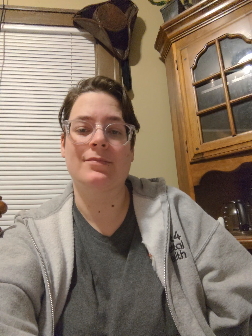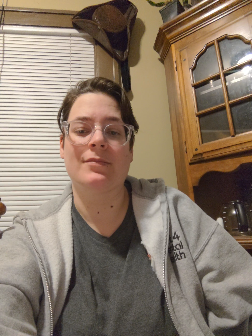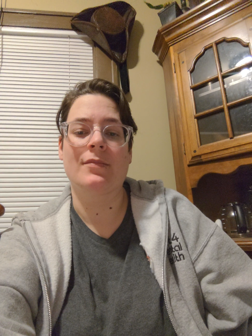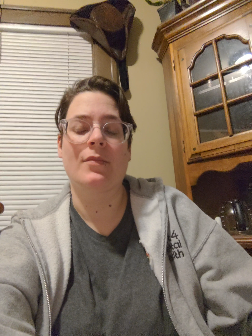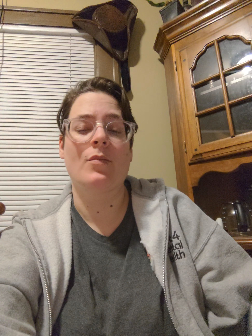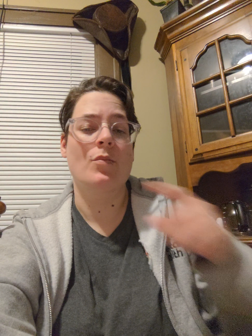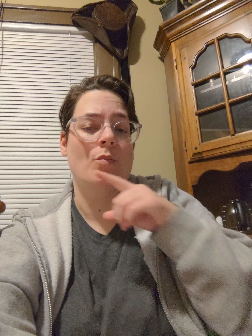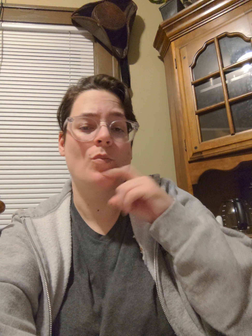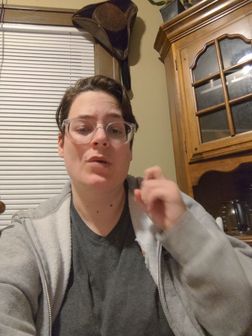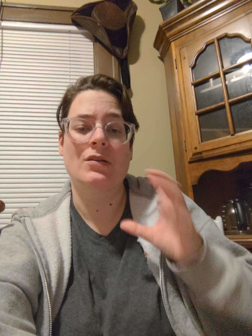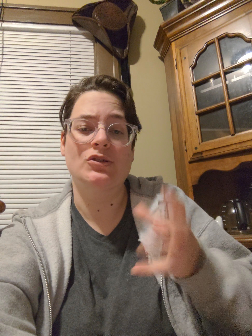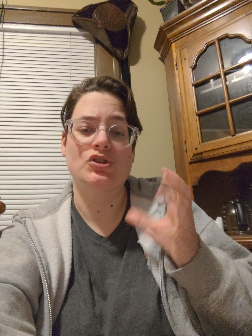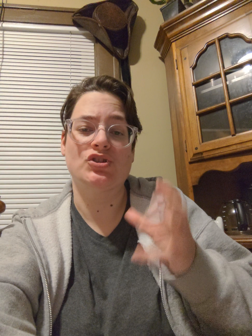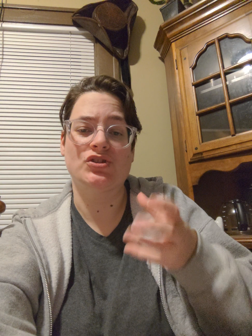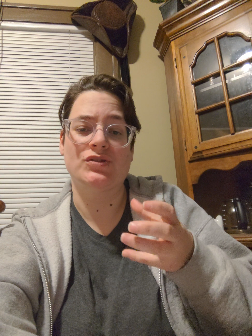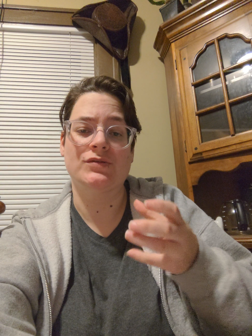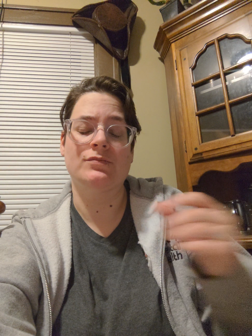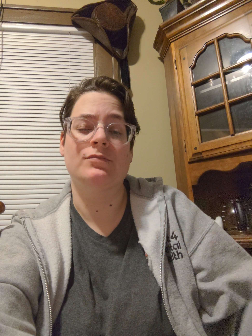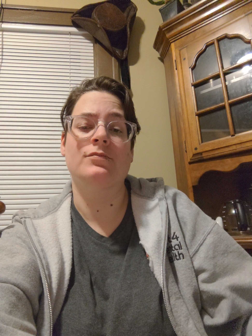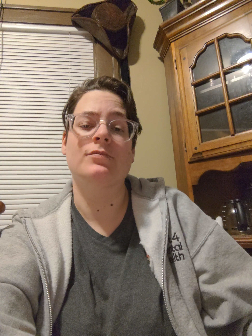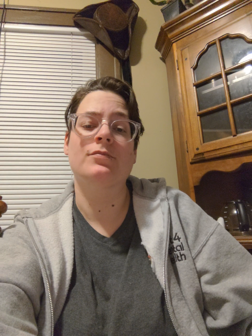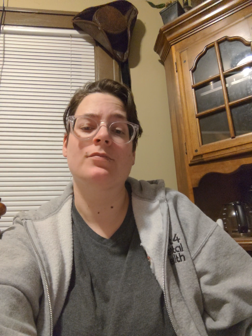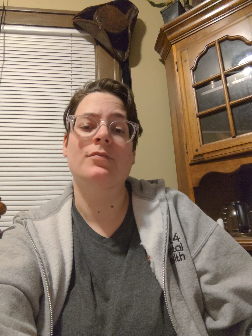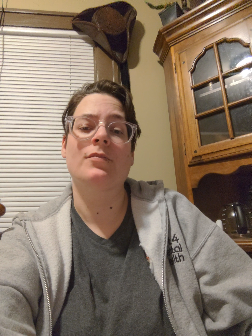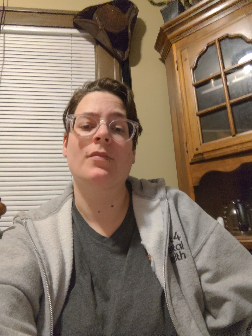dryer